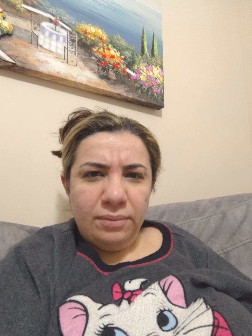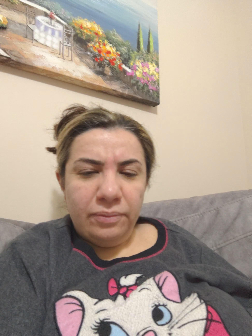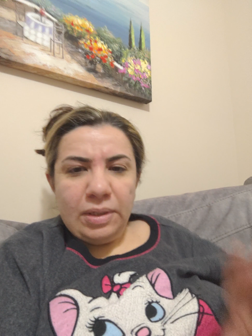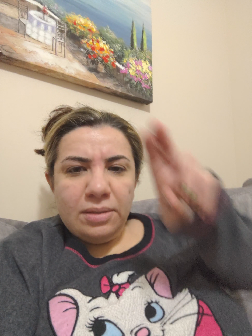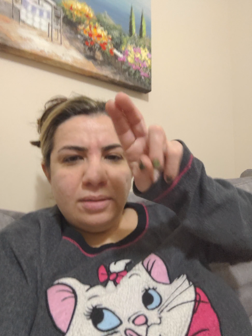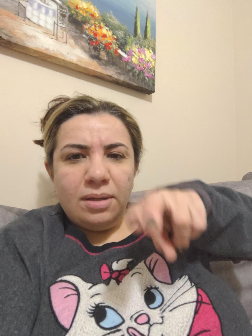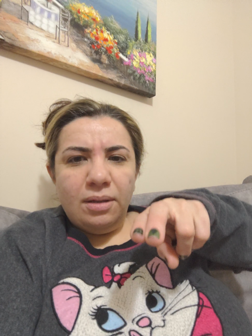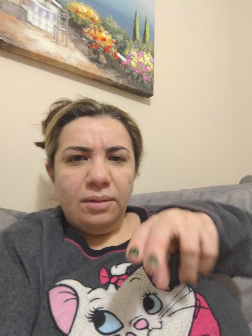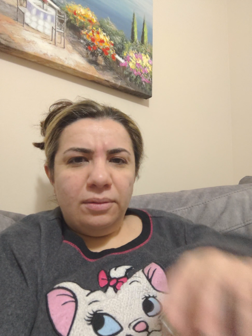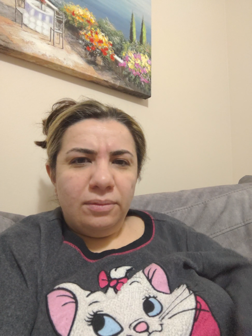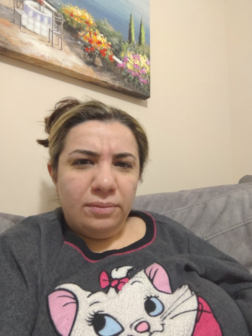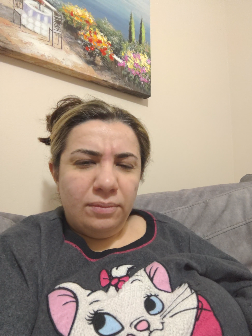chair